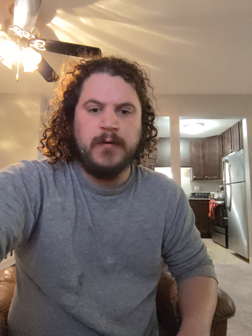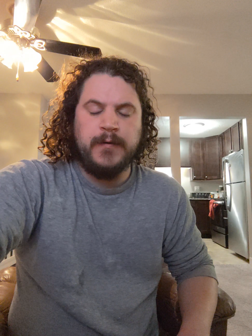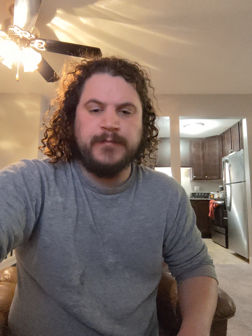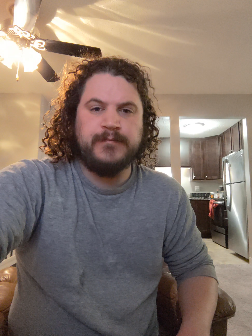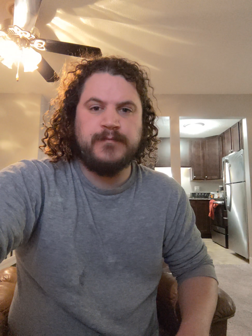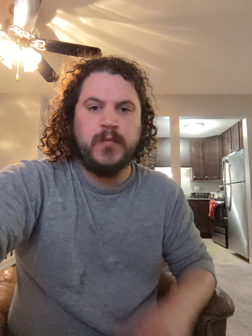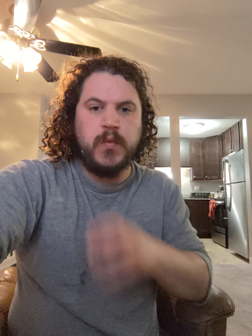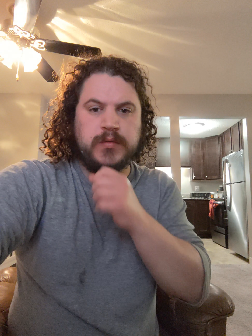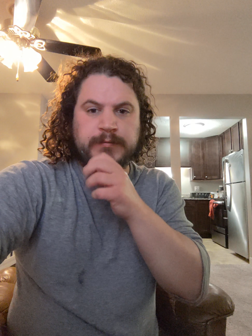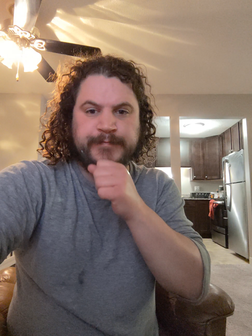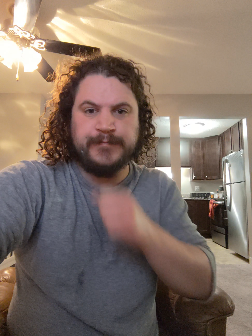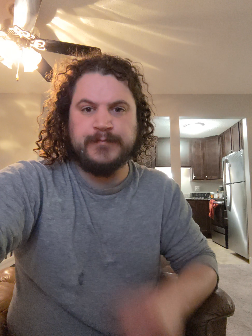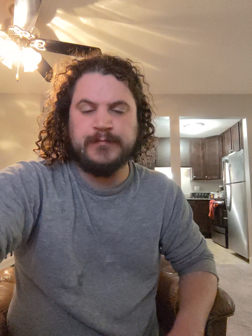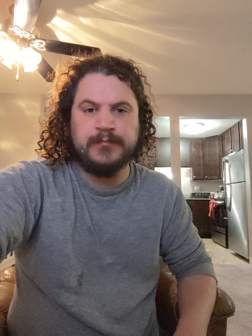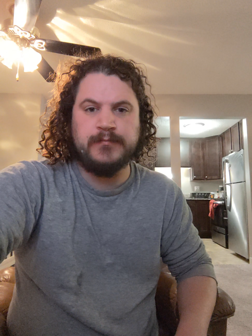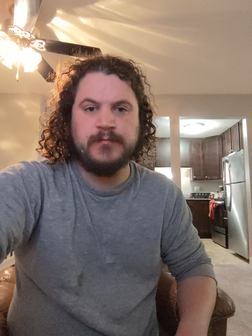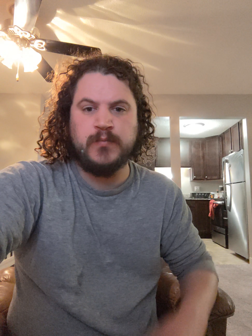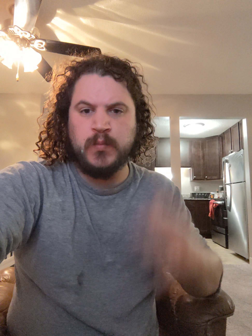orange